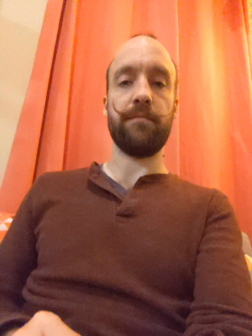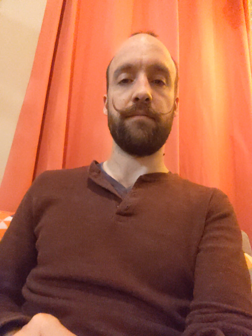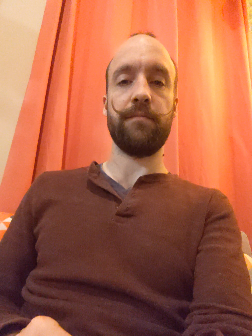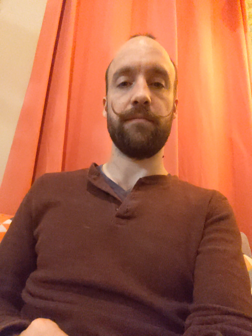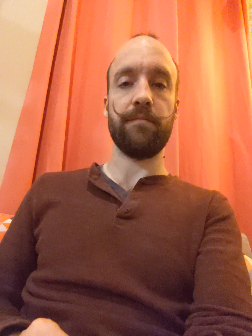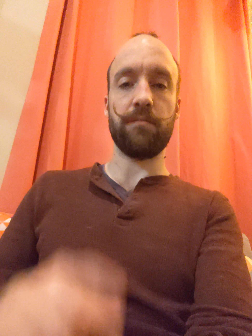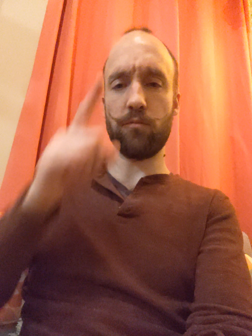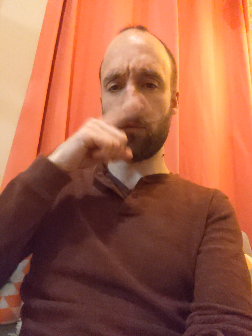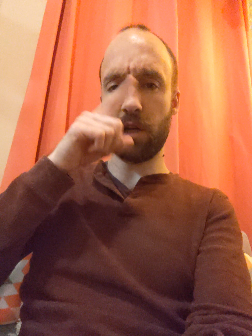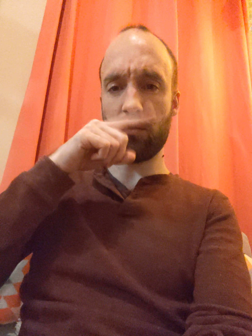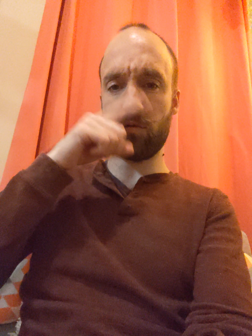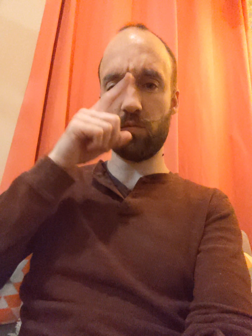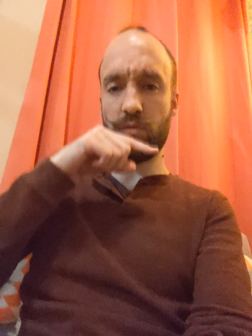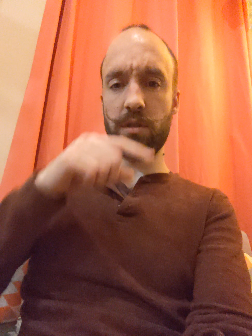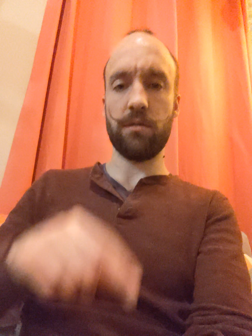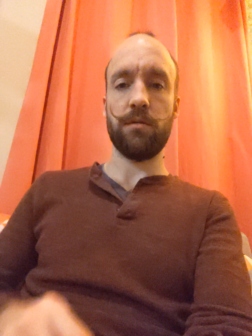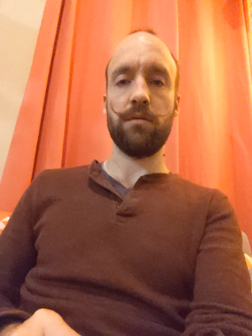mouse